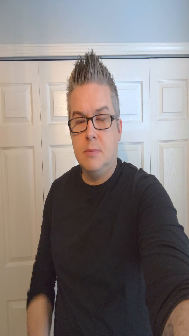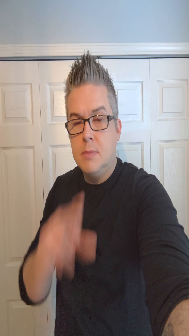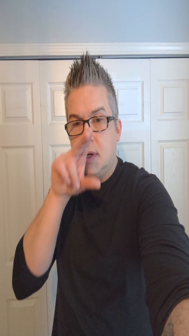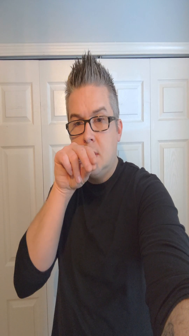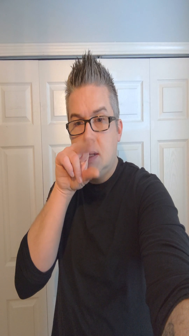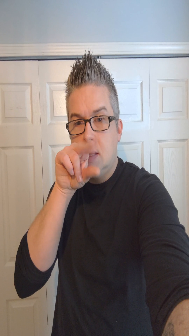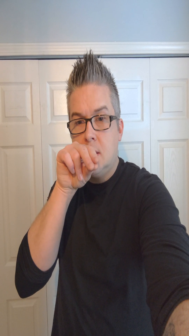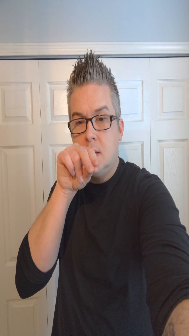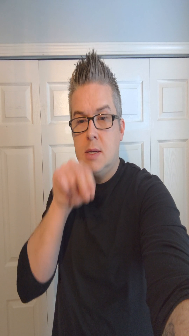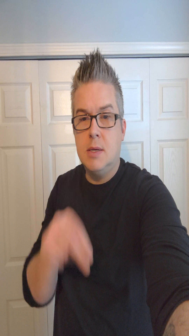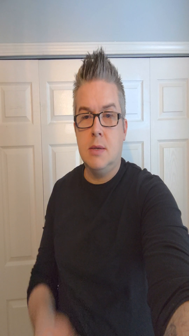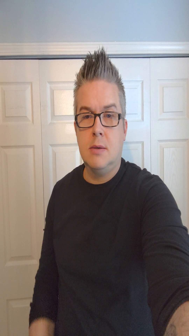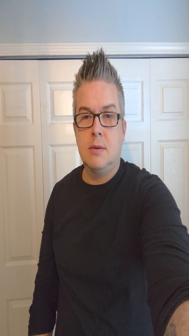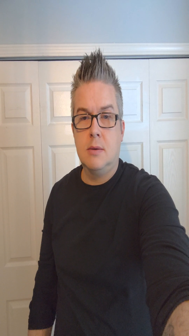duck